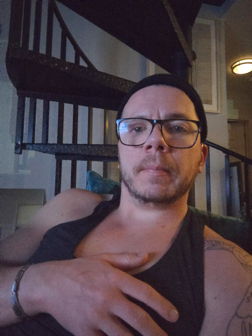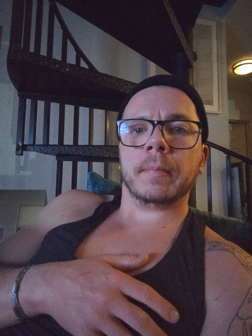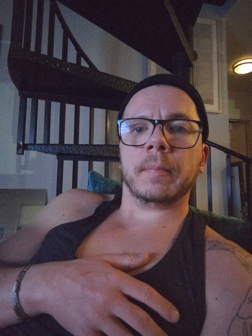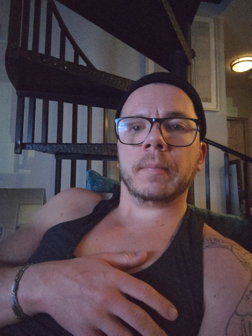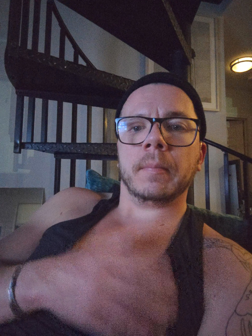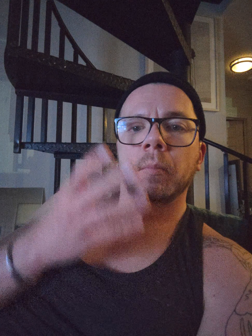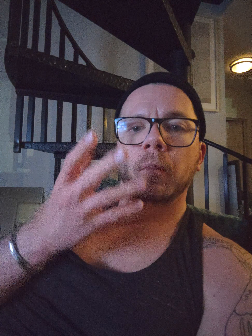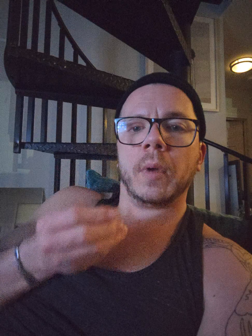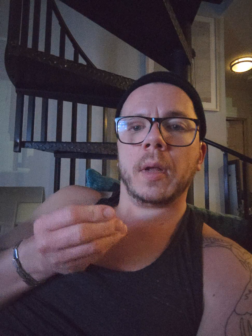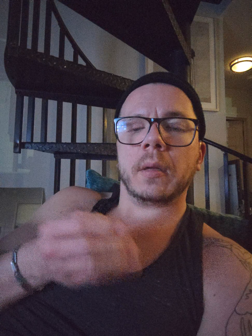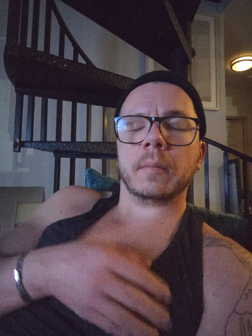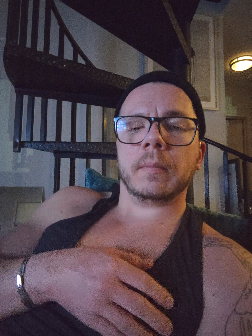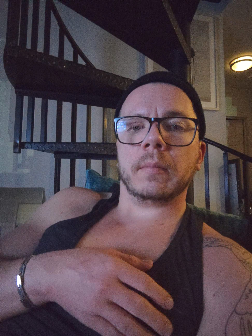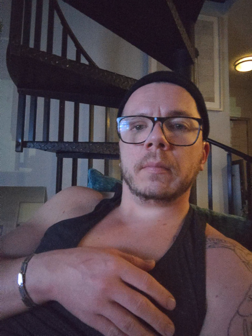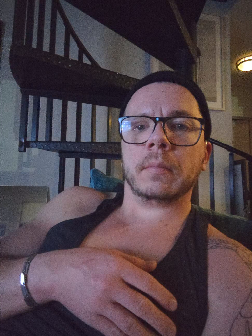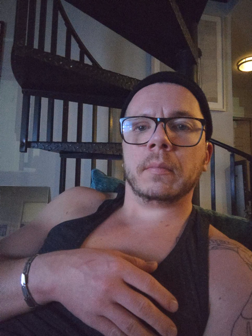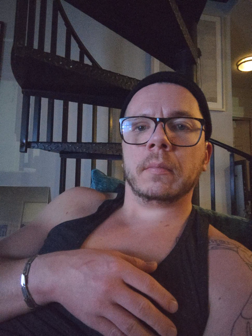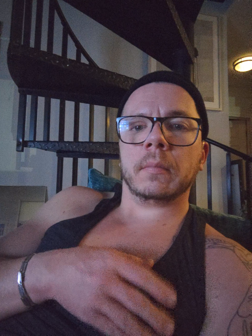wet